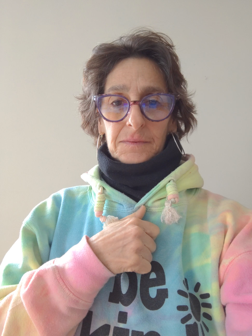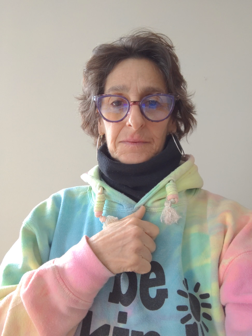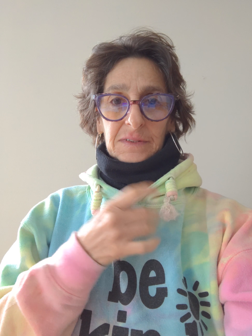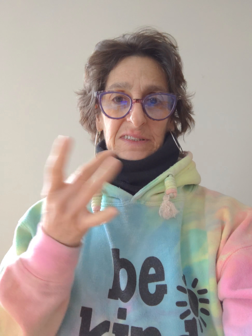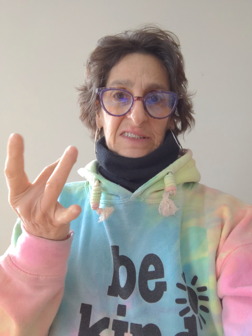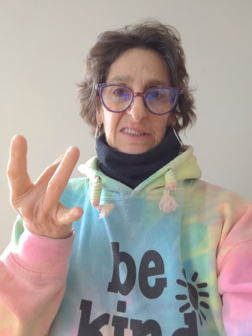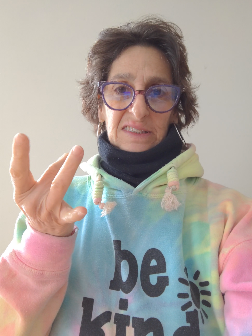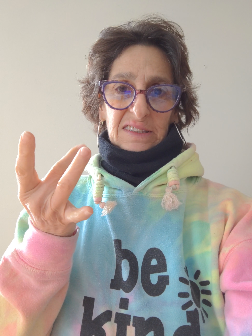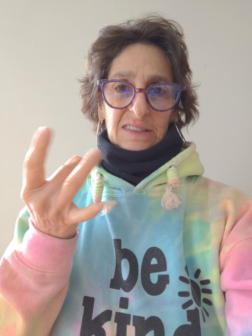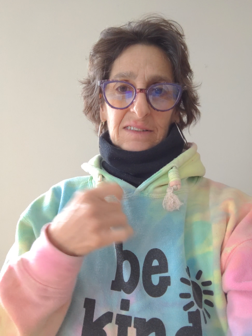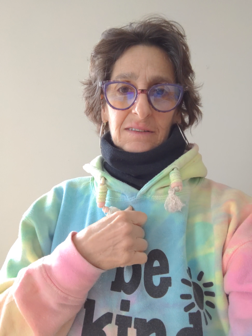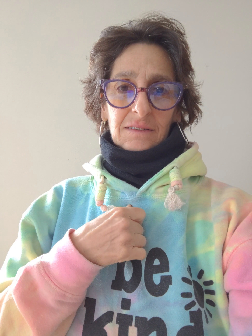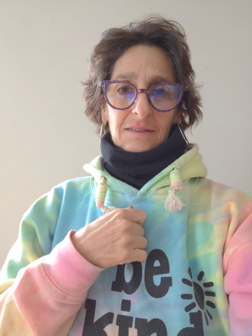sticky